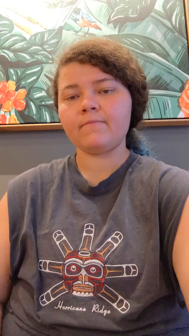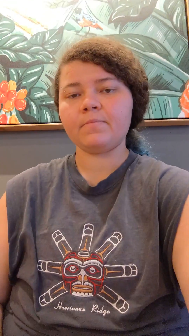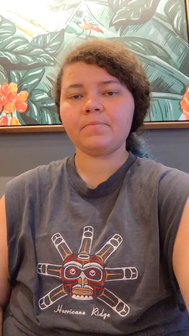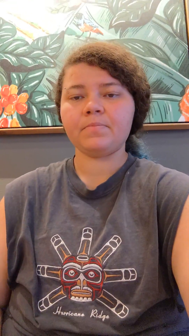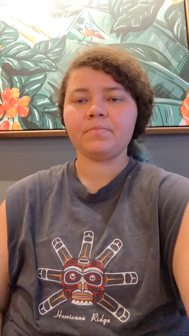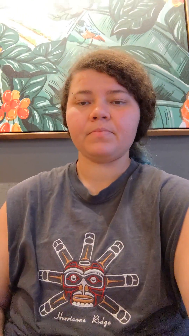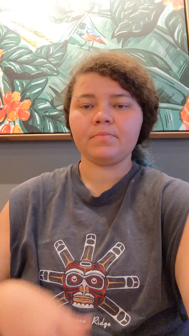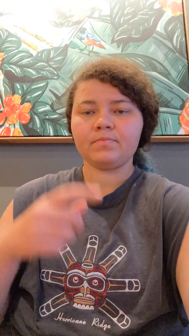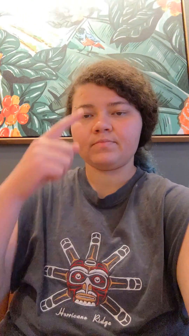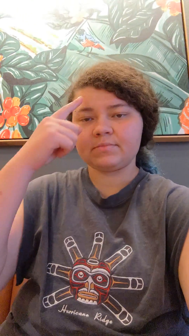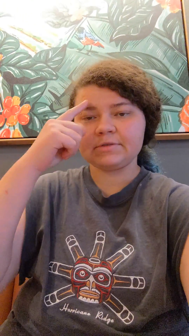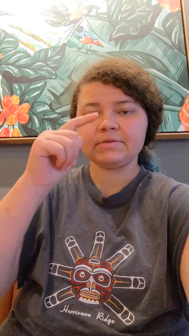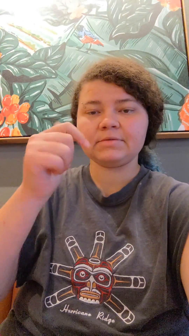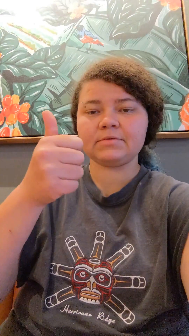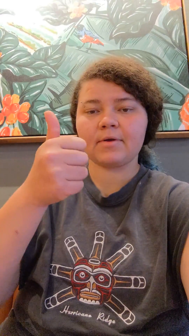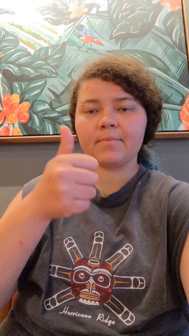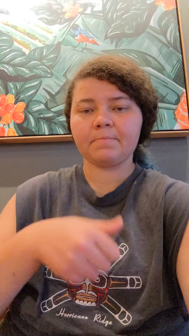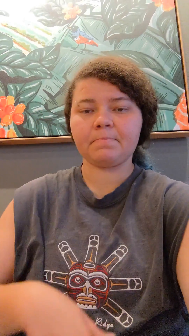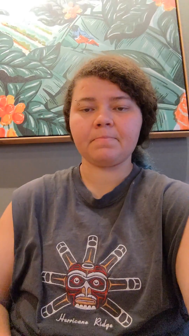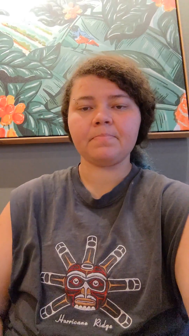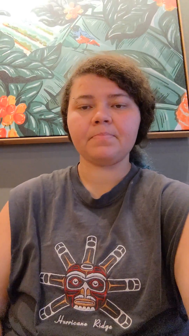dime